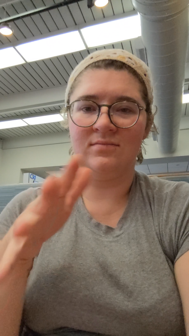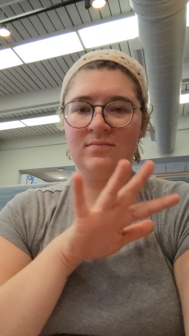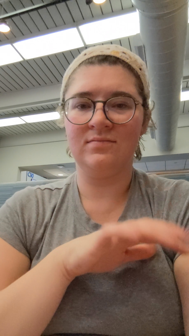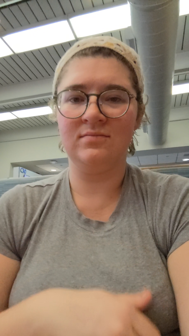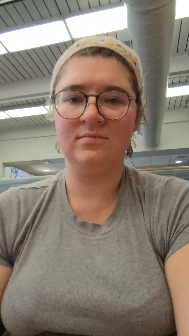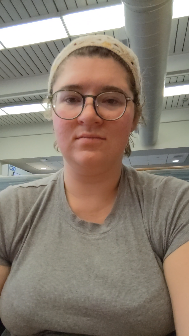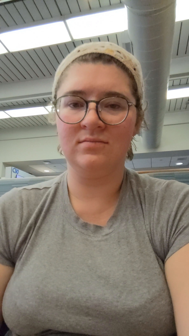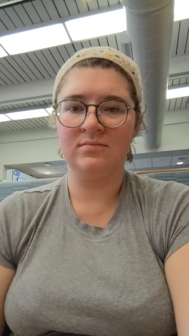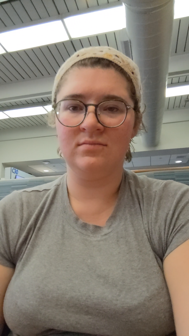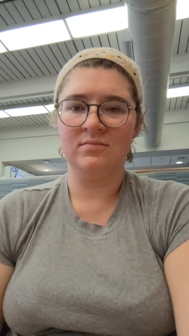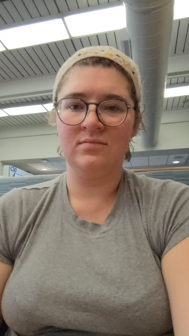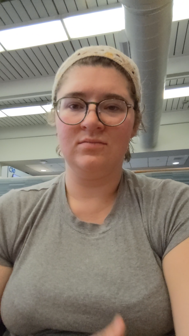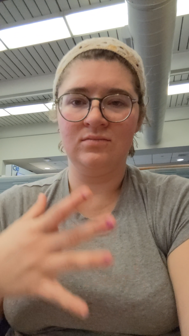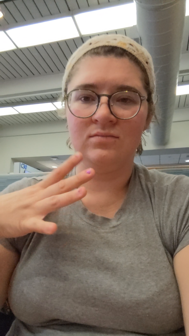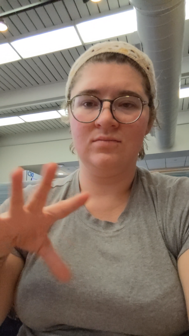dress